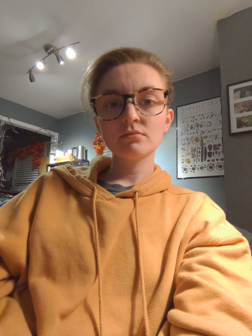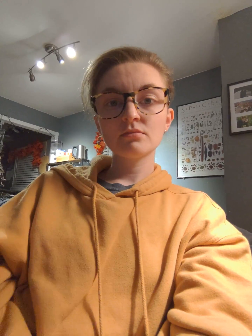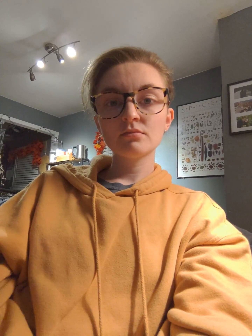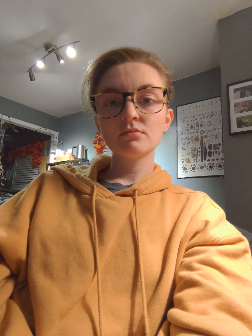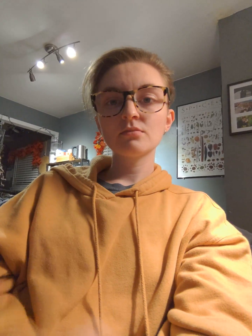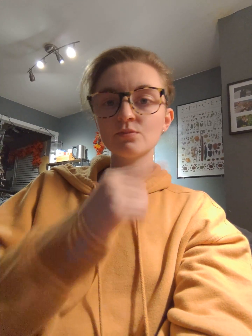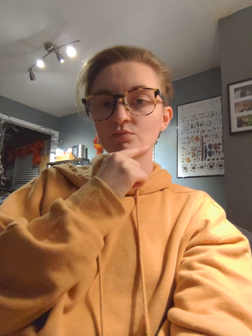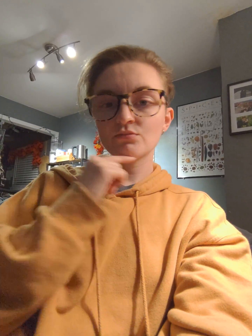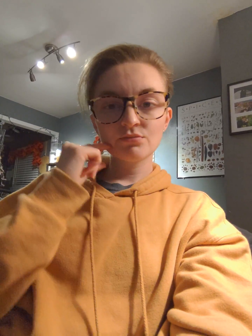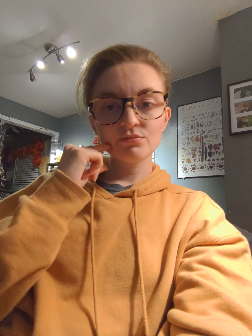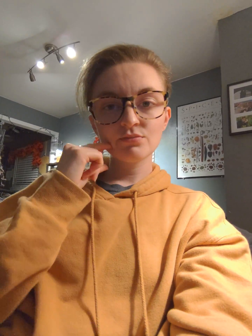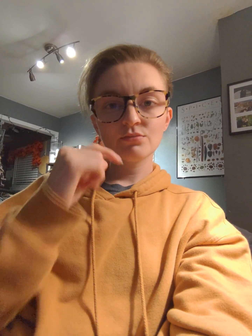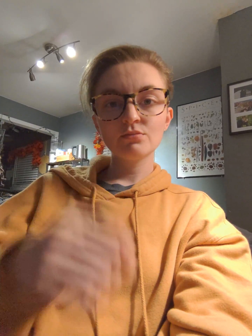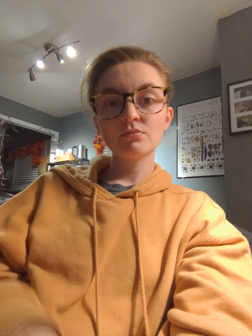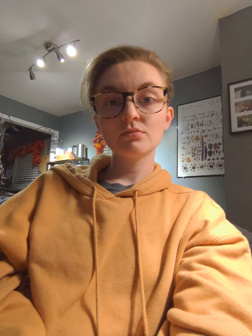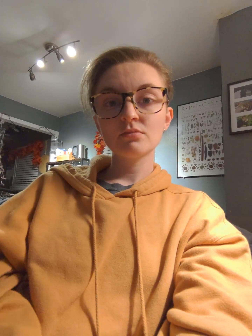glue